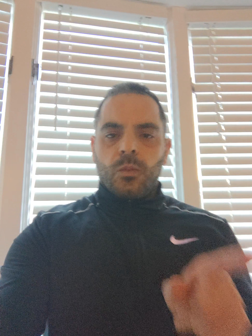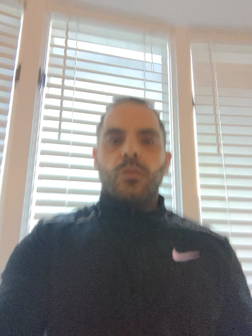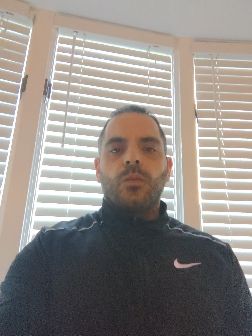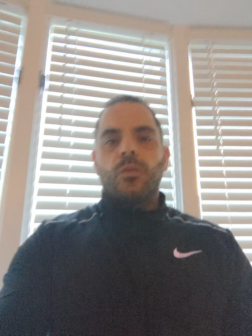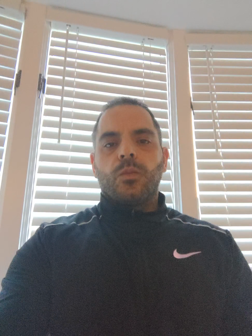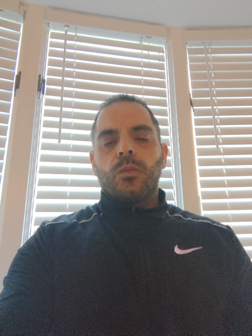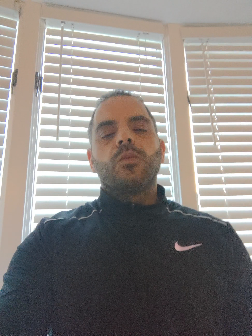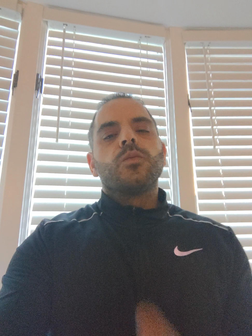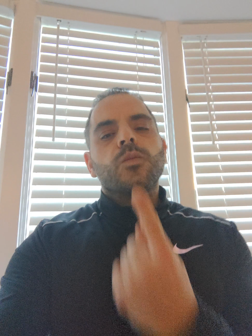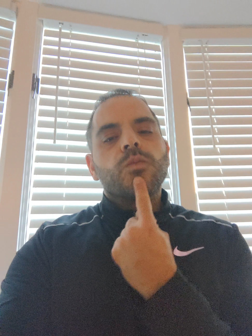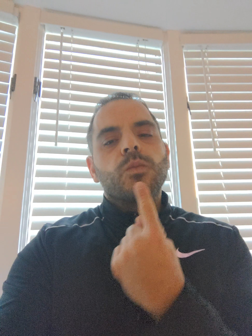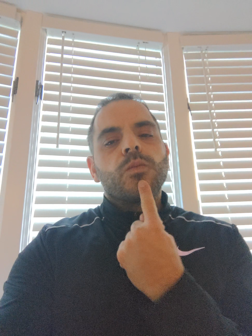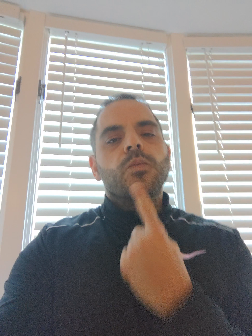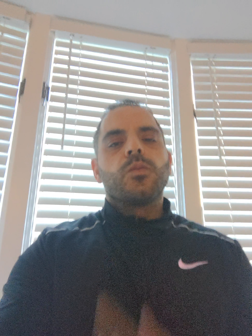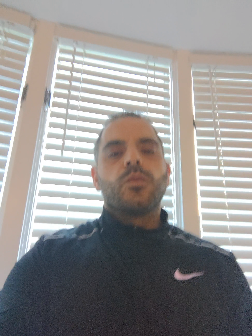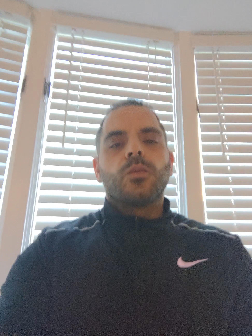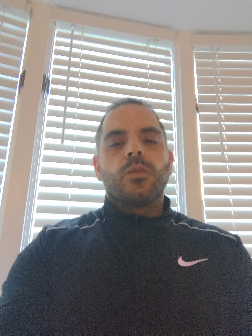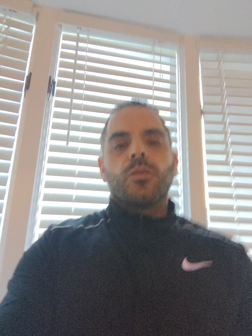say